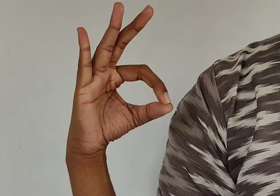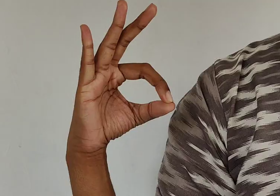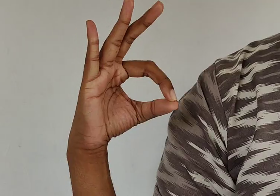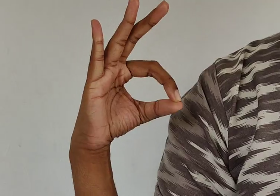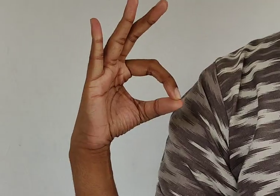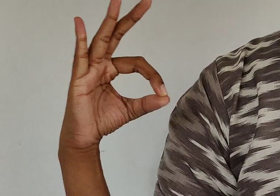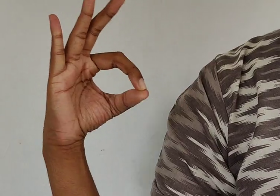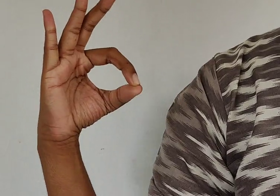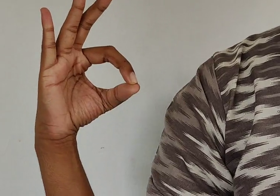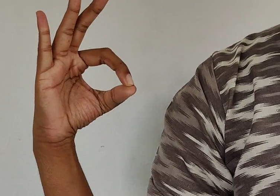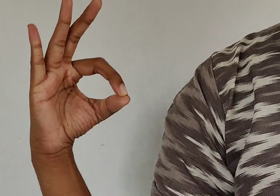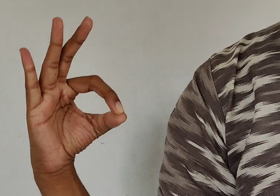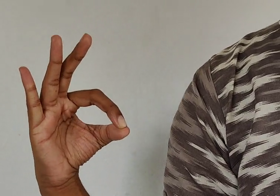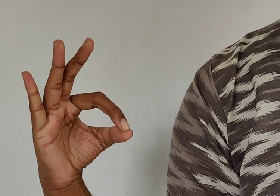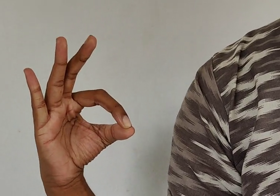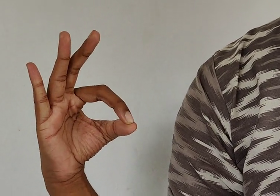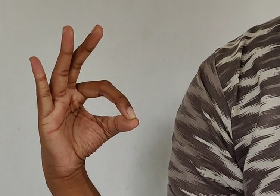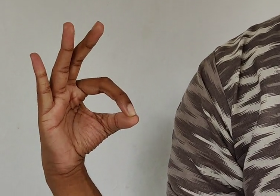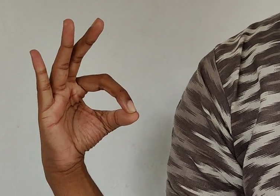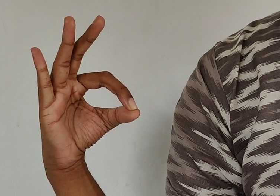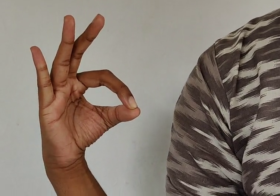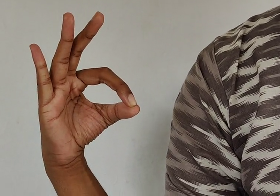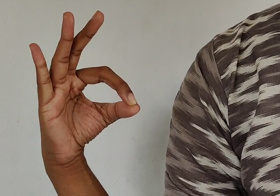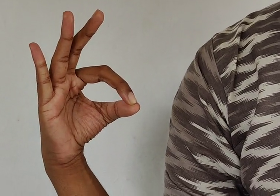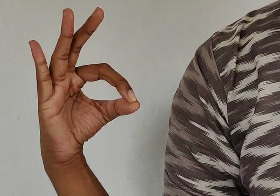ഔ